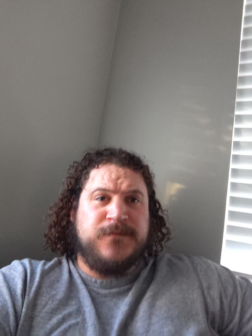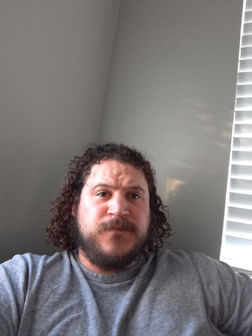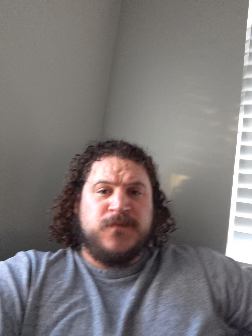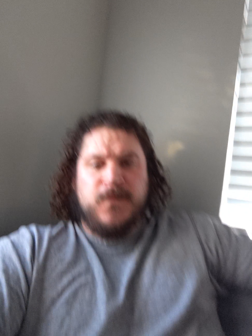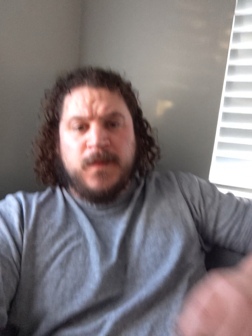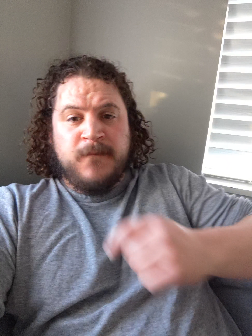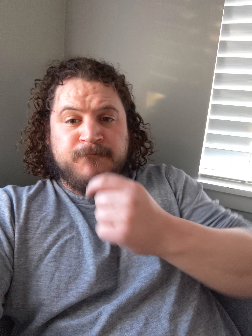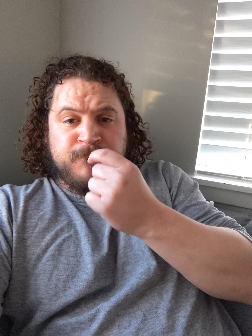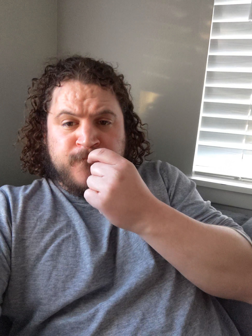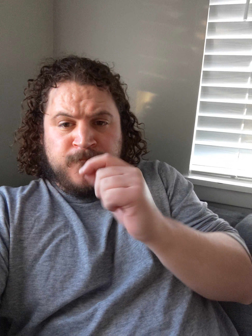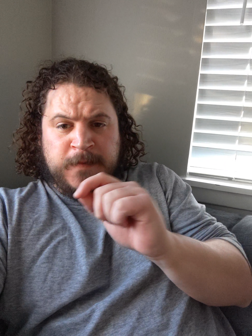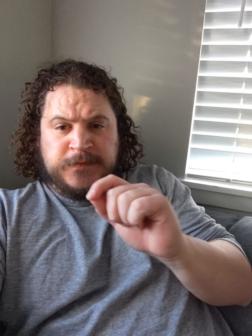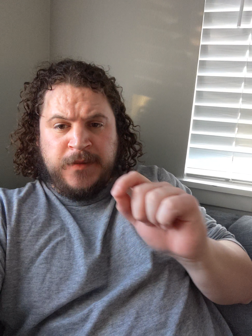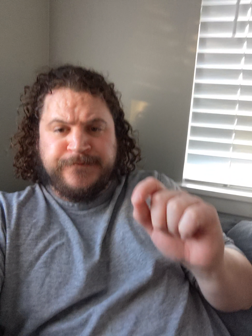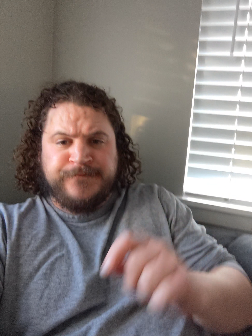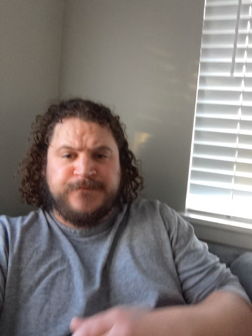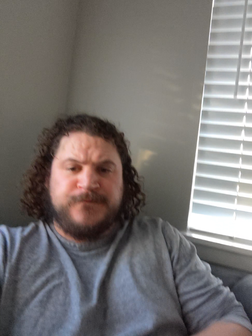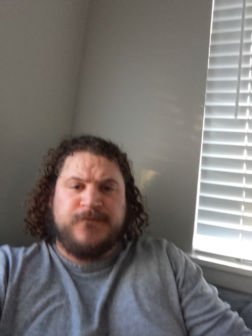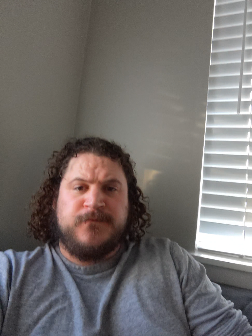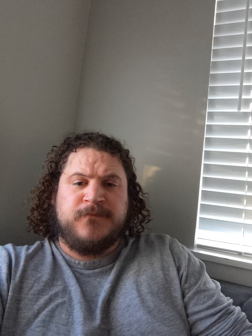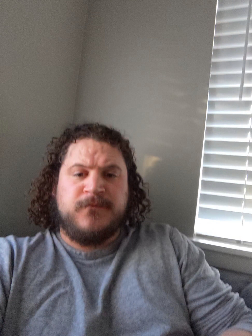pencil